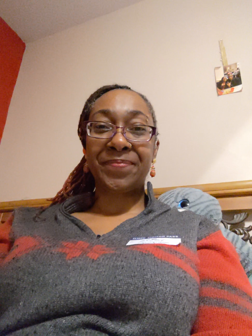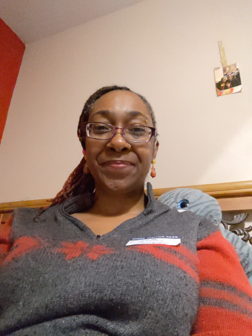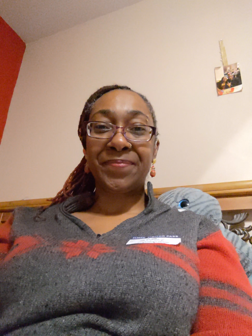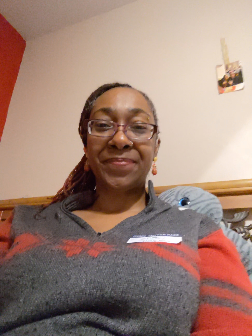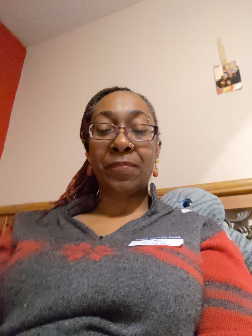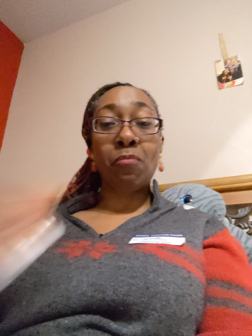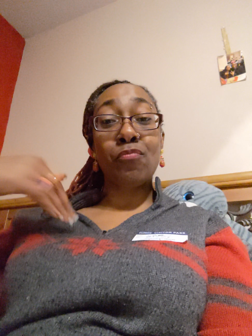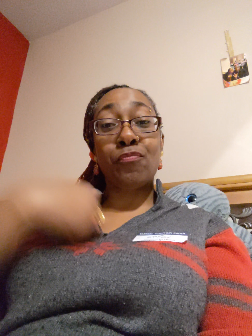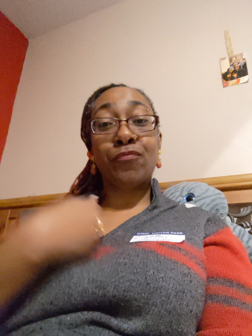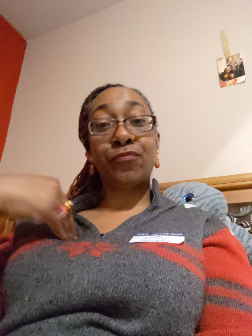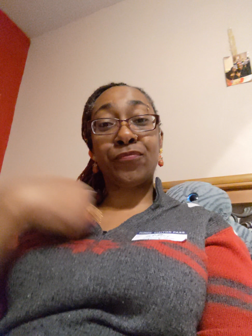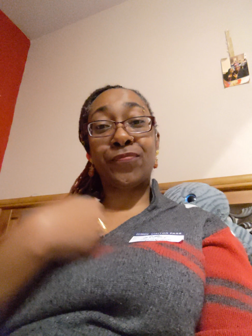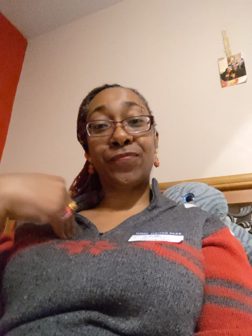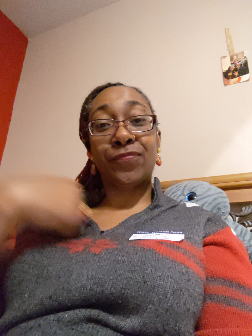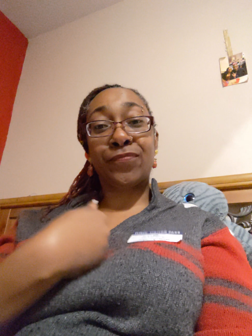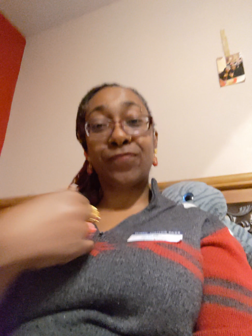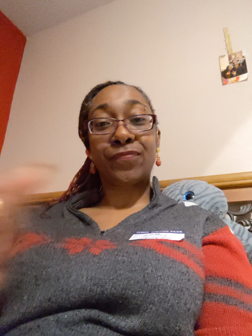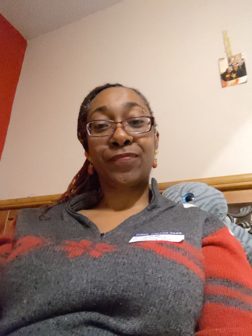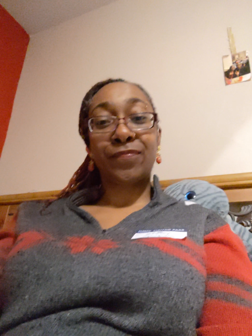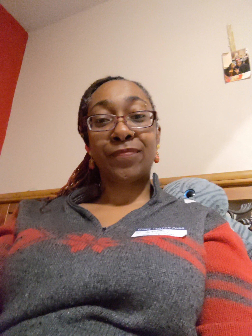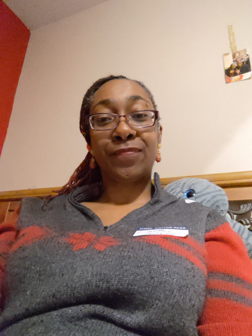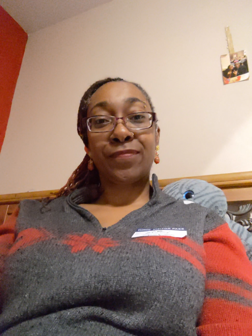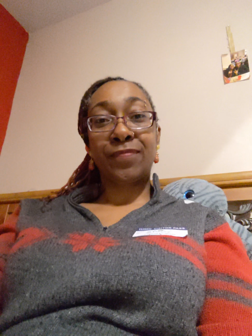animal